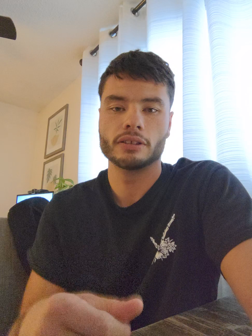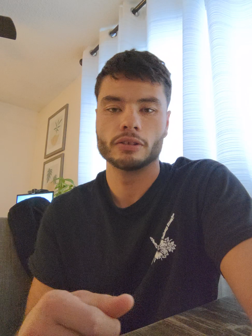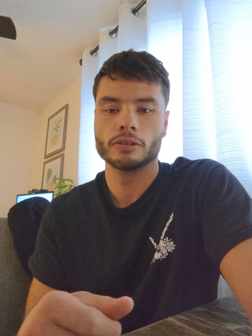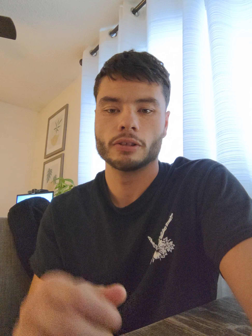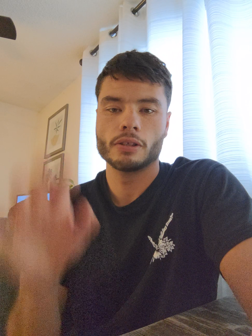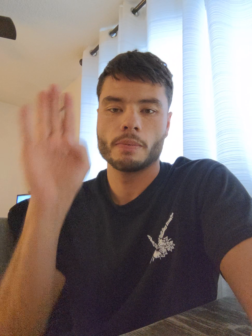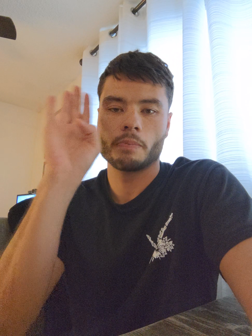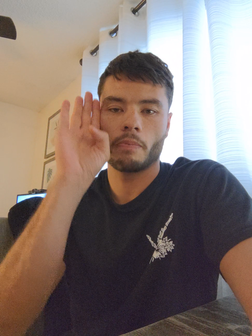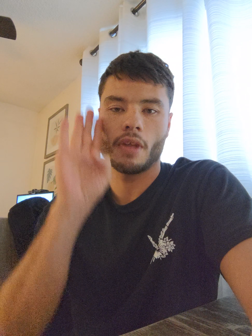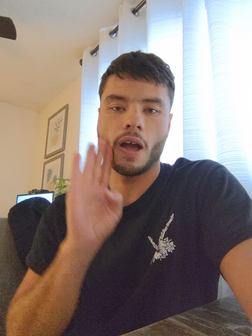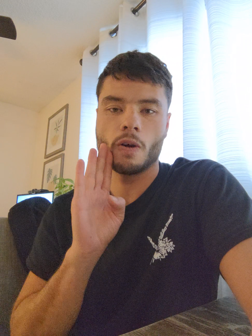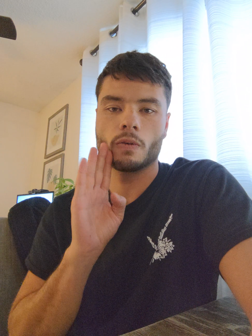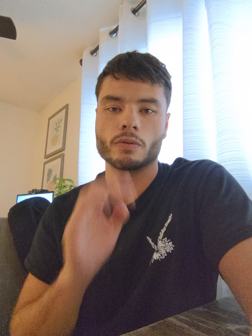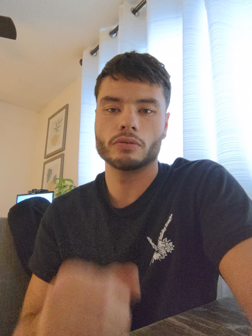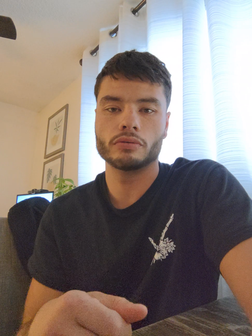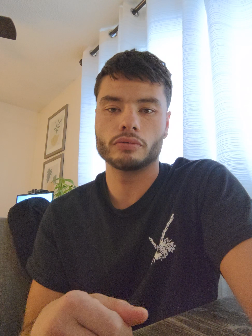brown